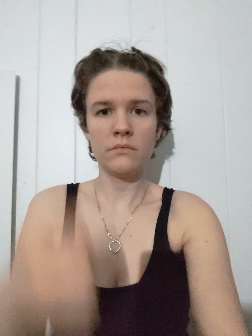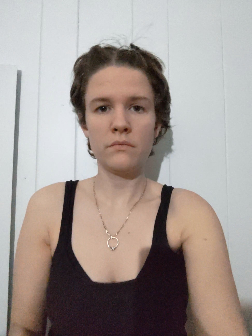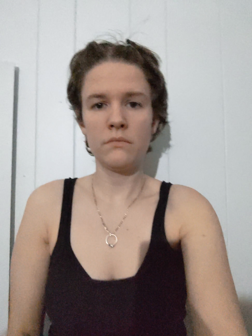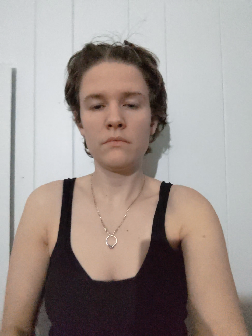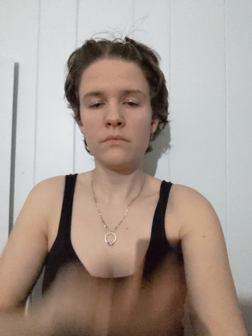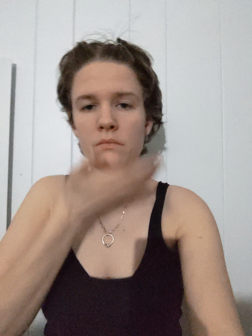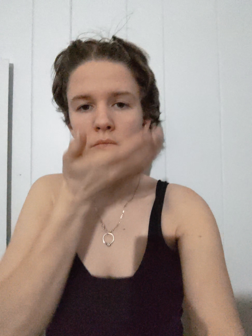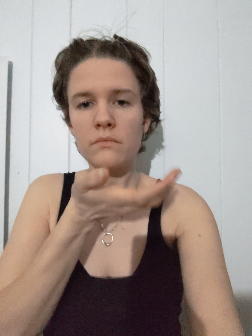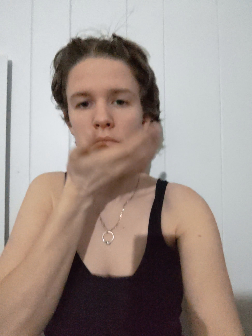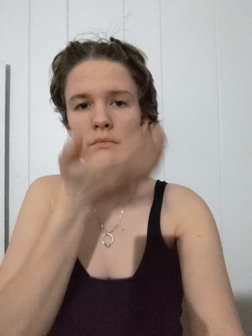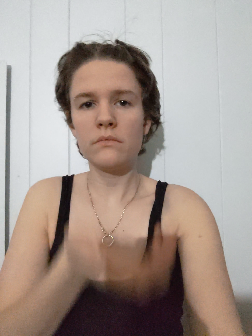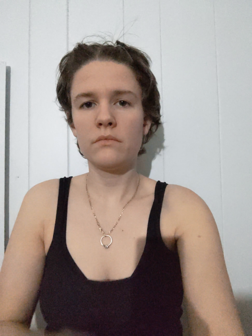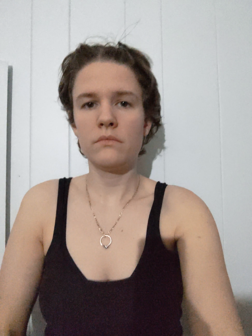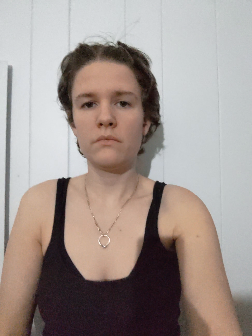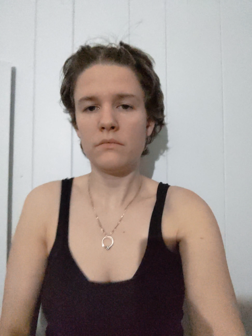grass